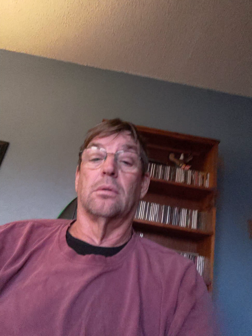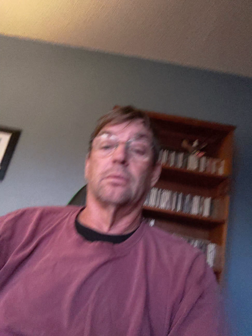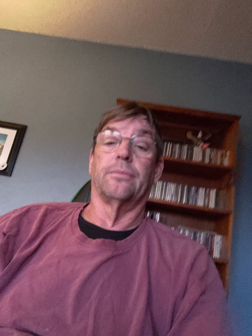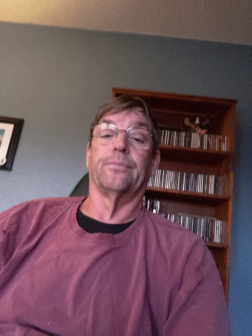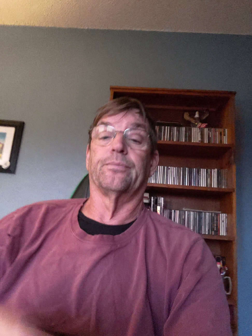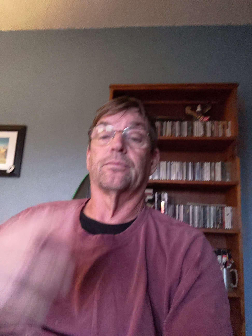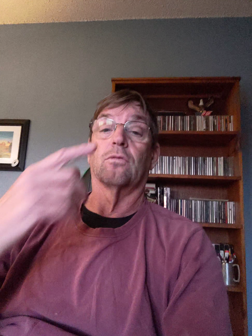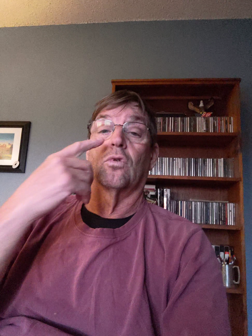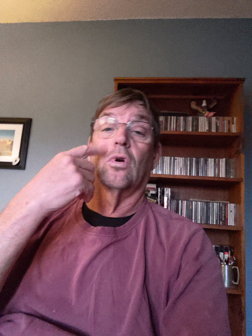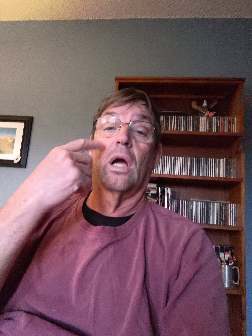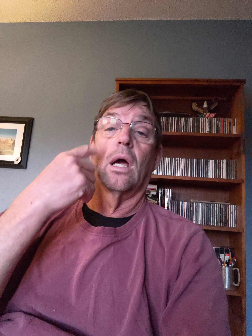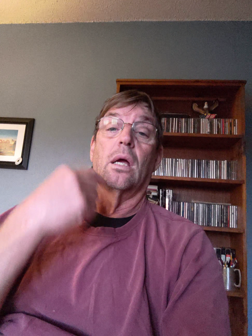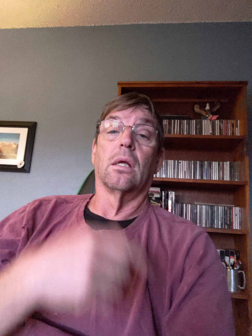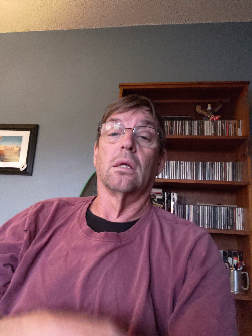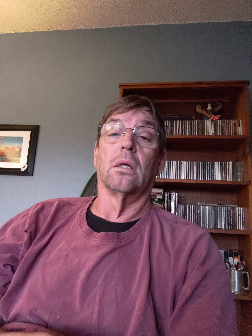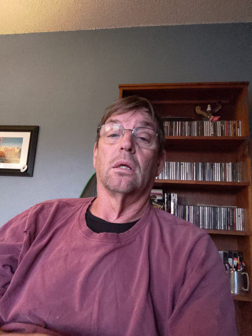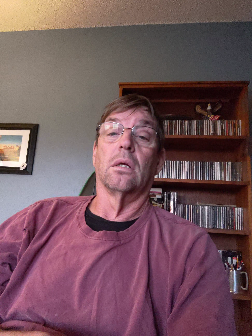cry